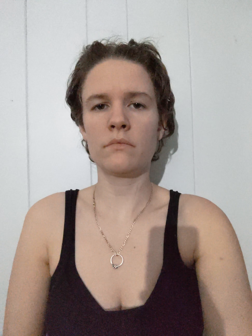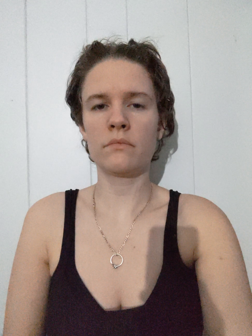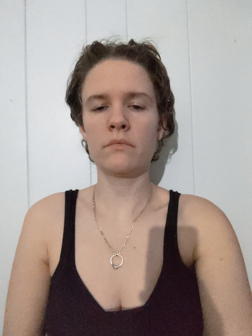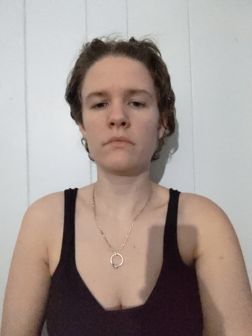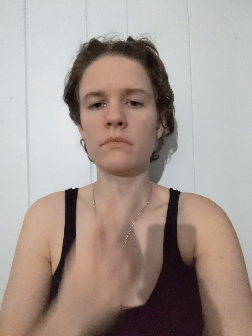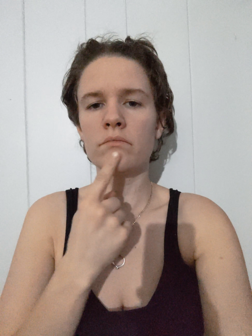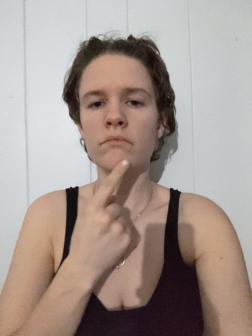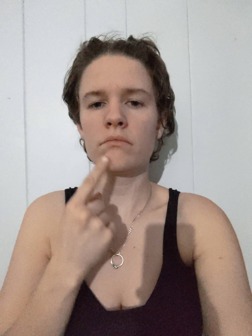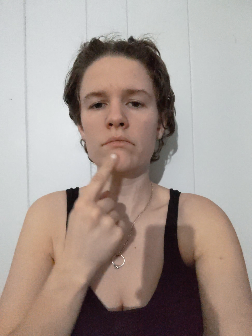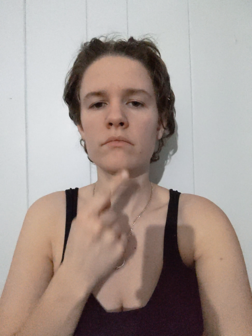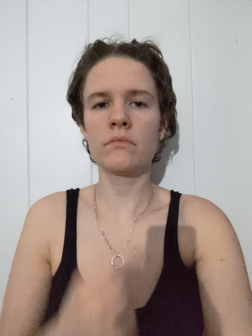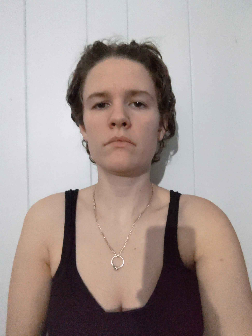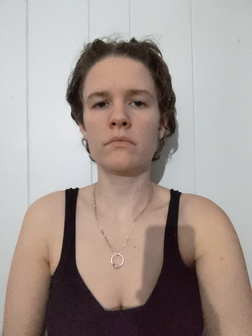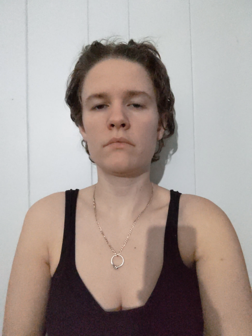chin